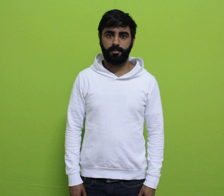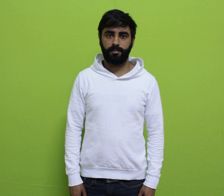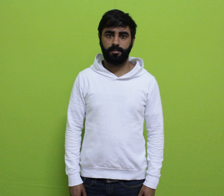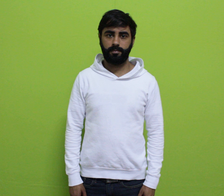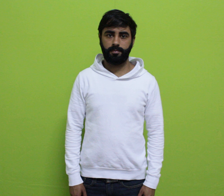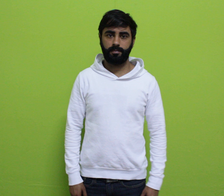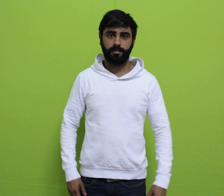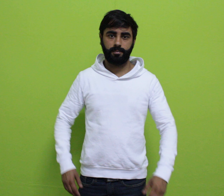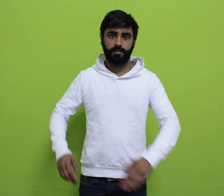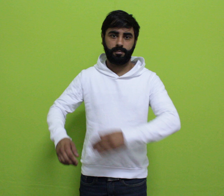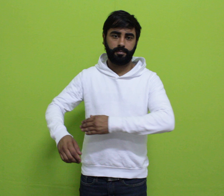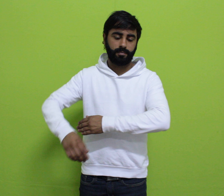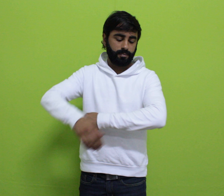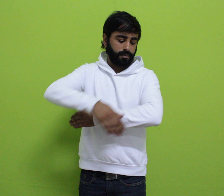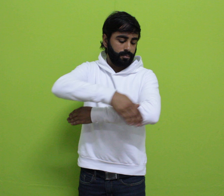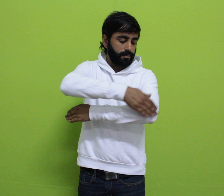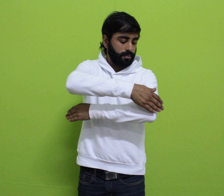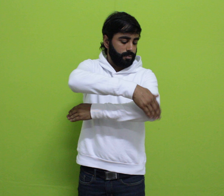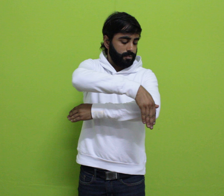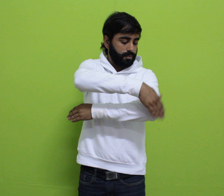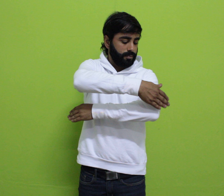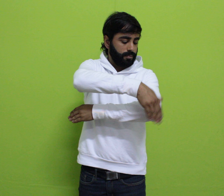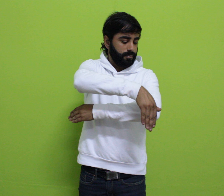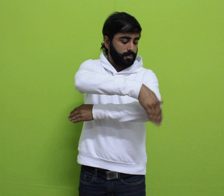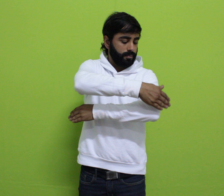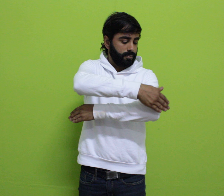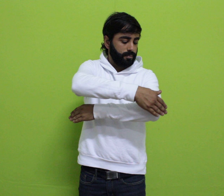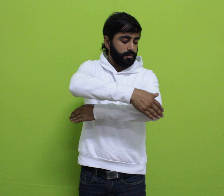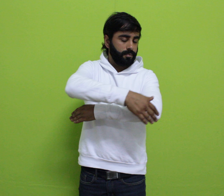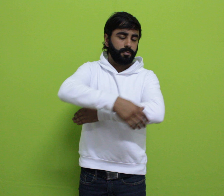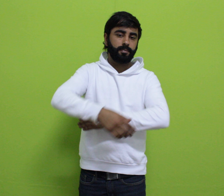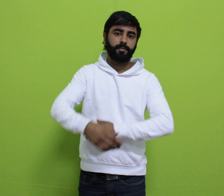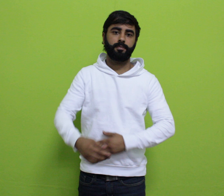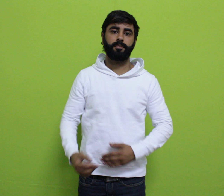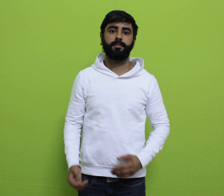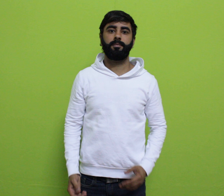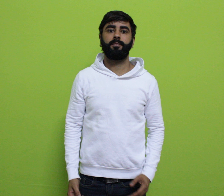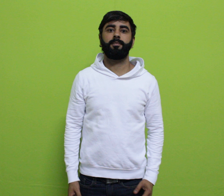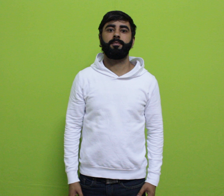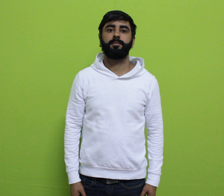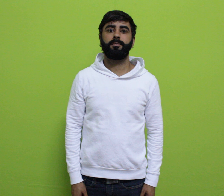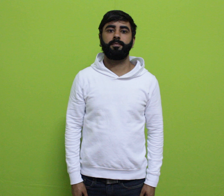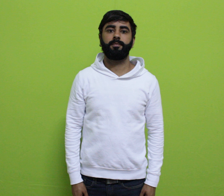esquina